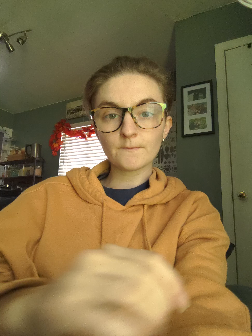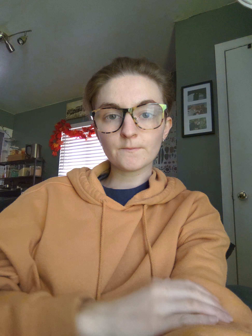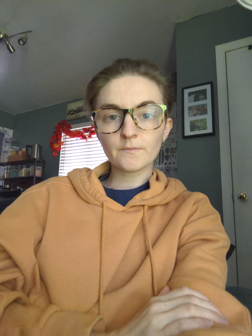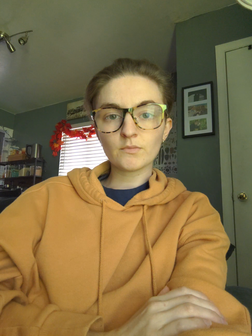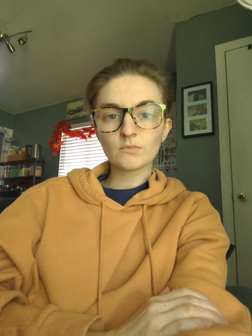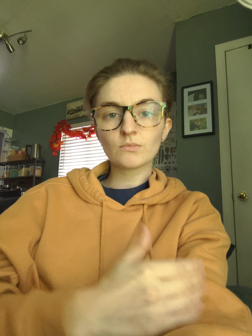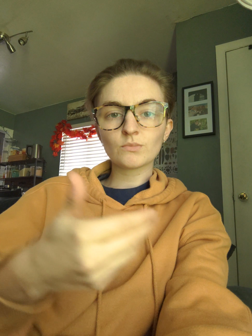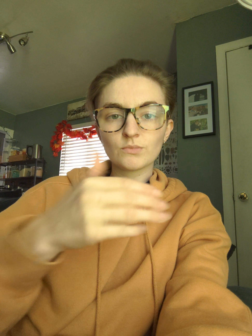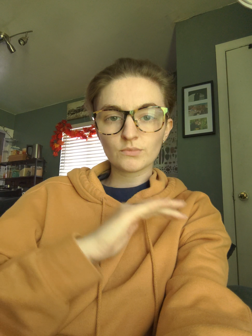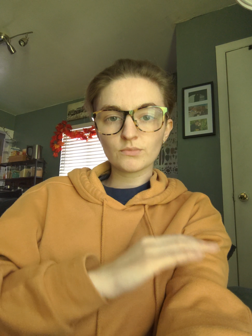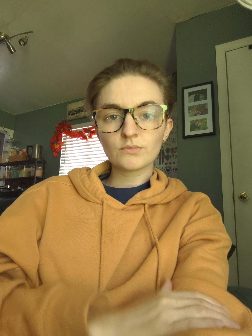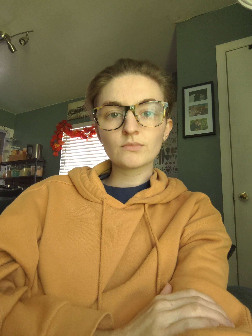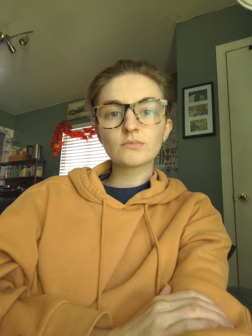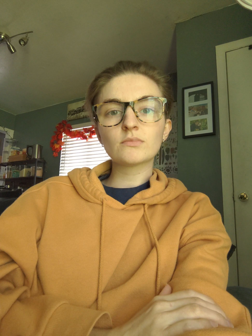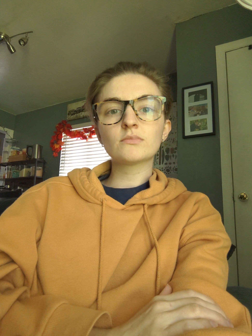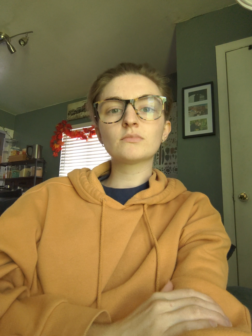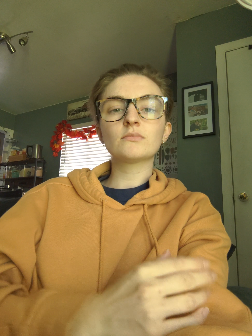cover